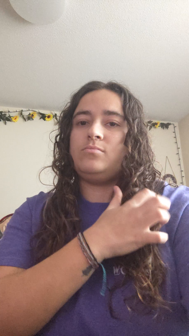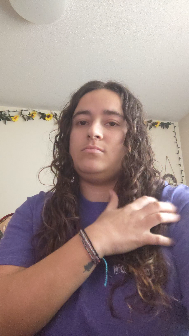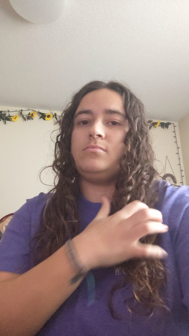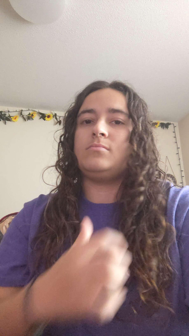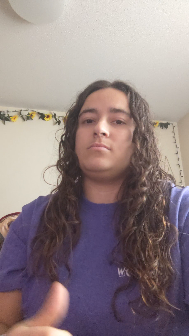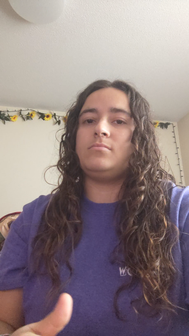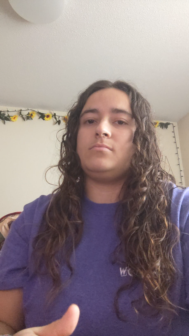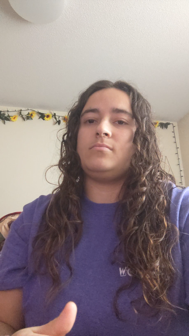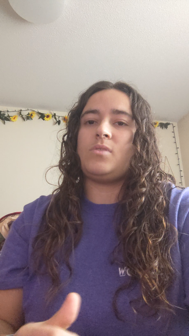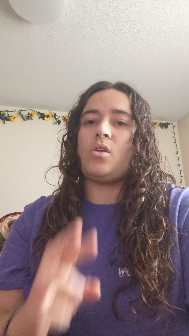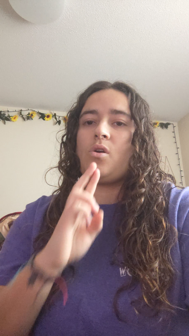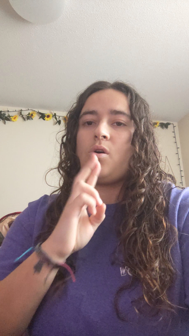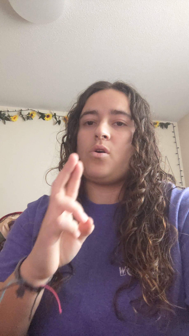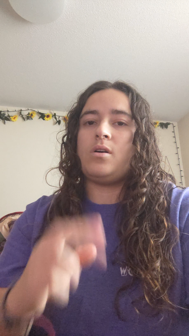are